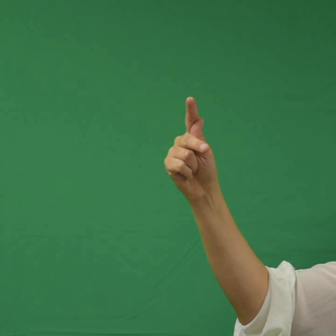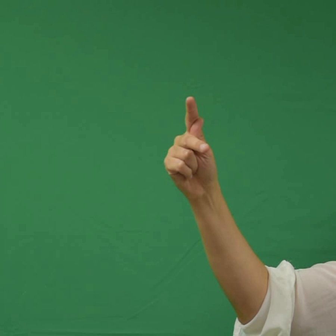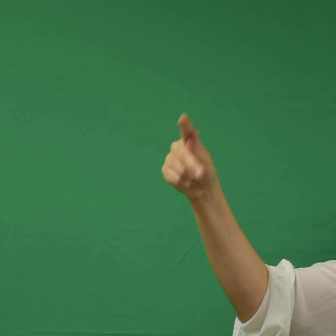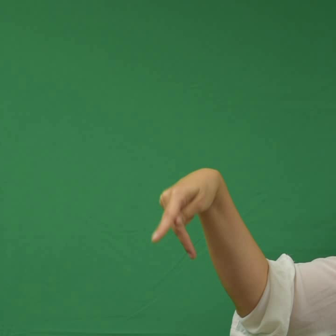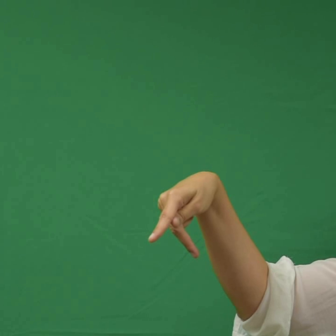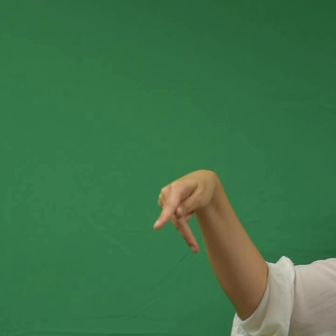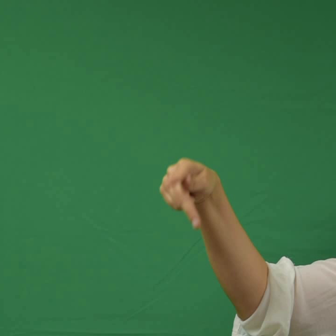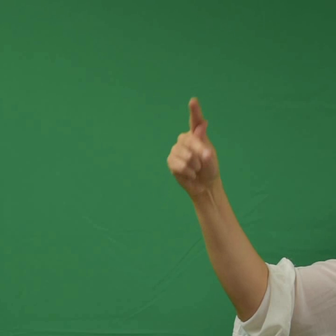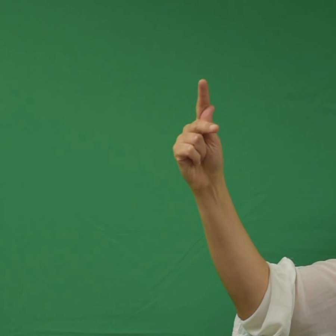K